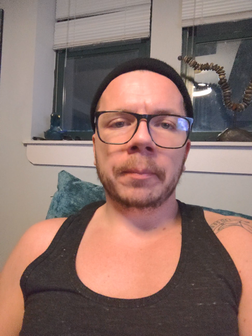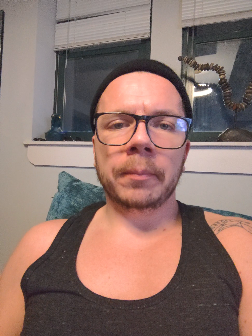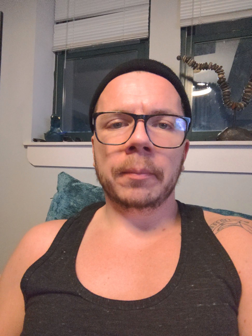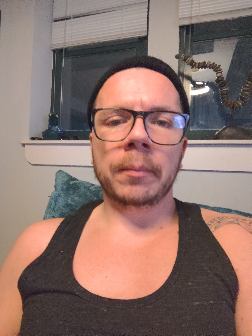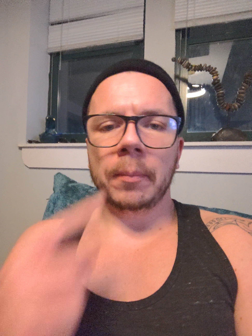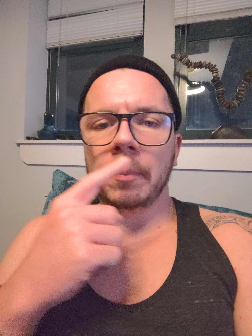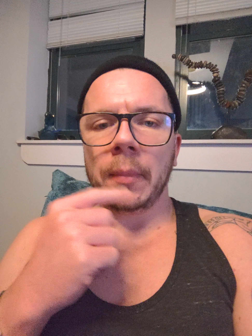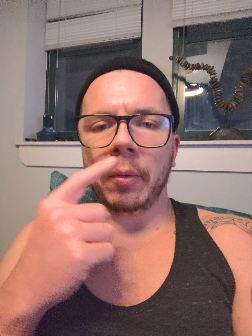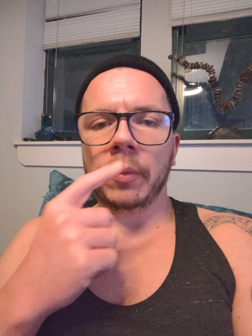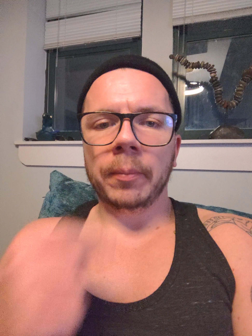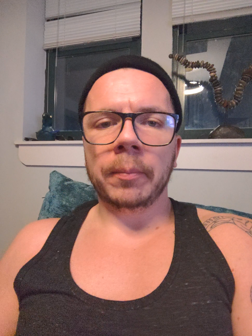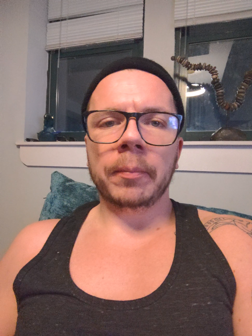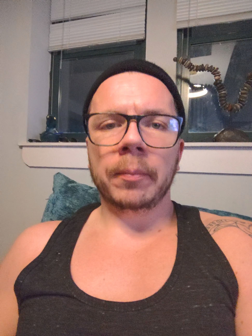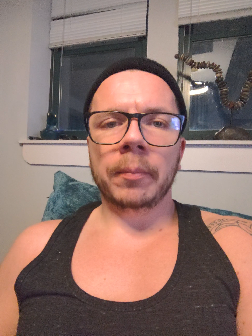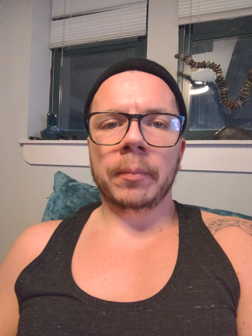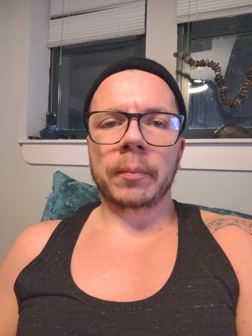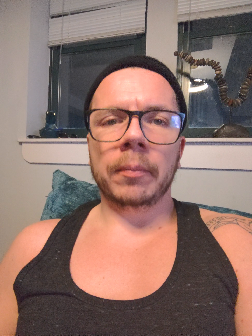mouth